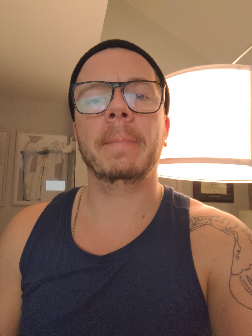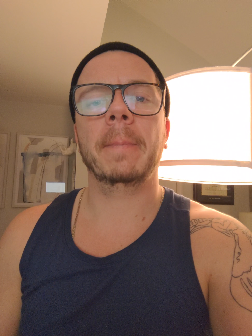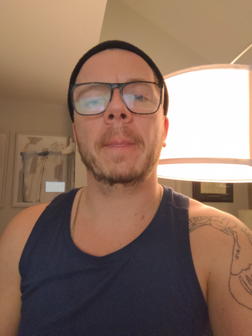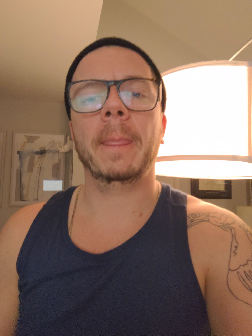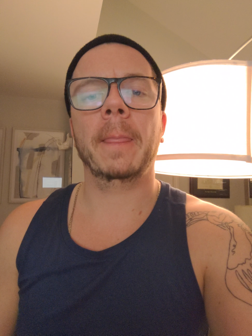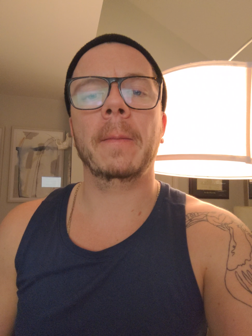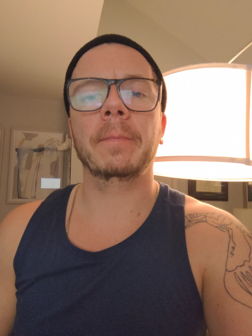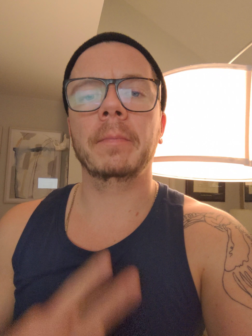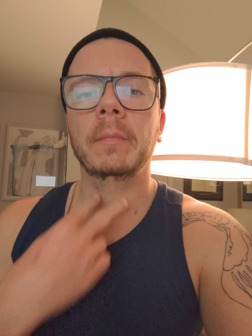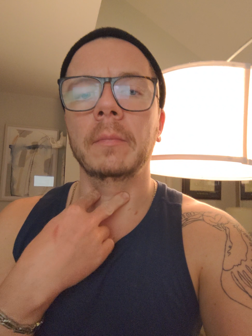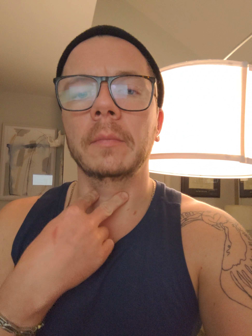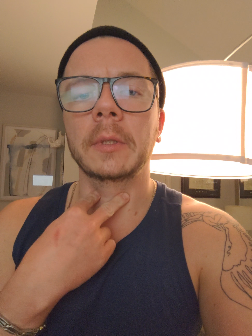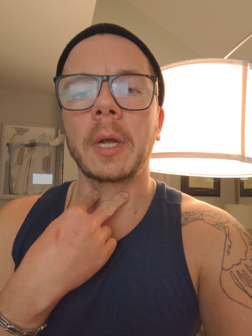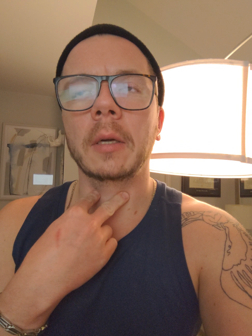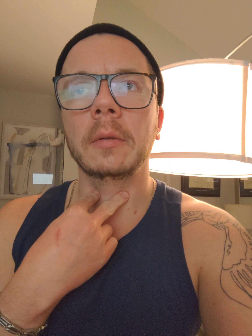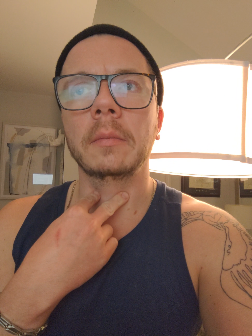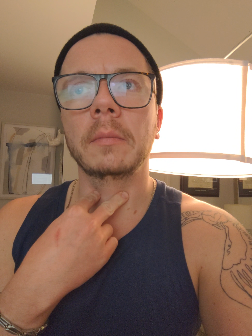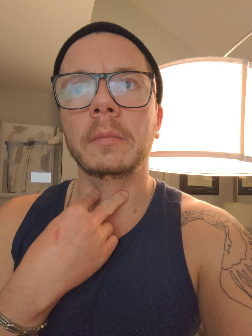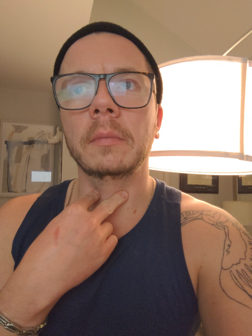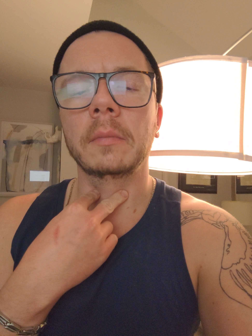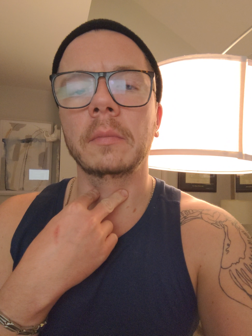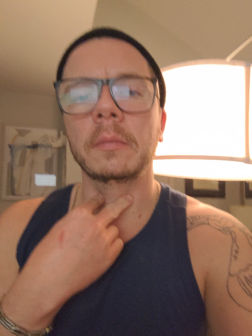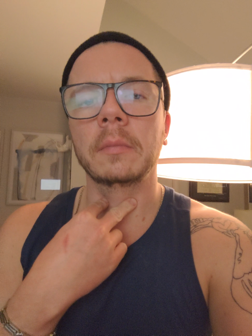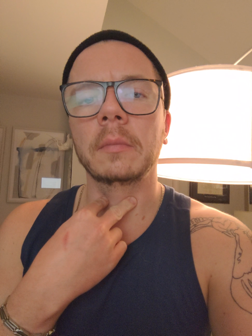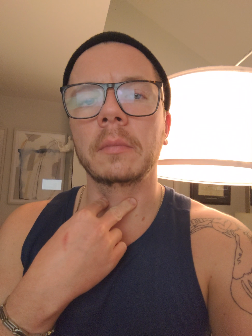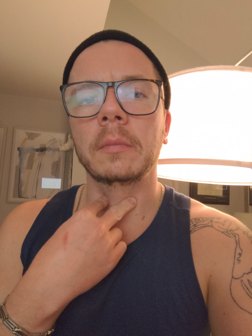stuck